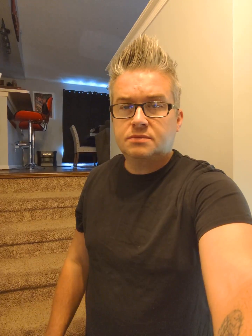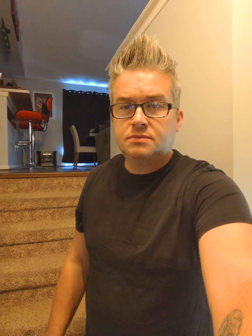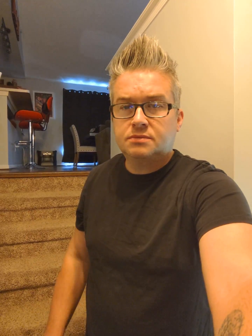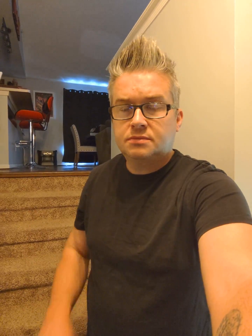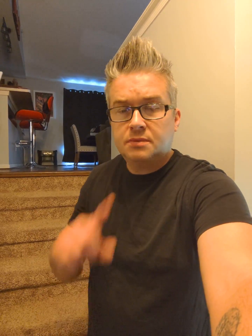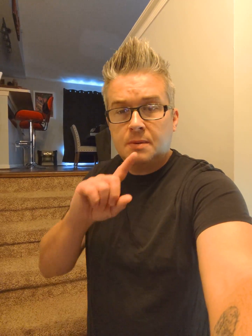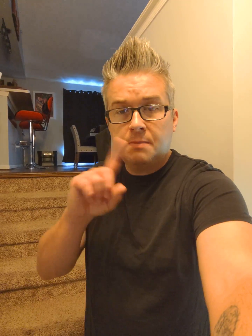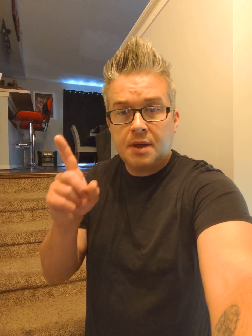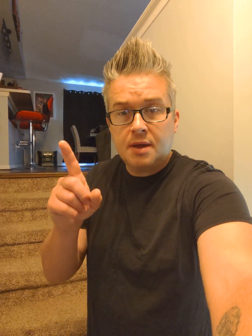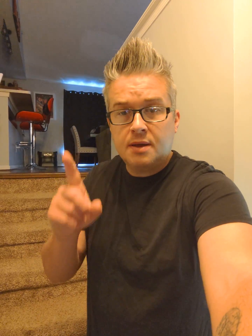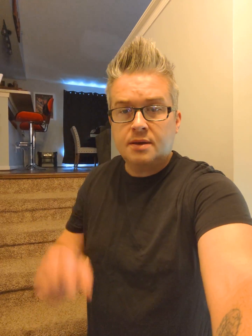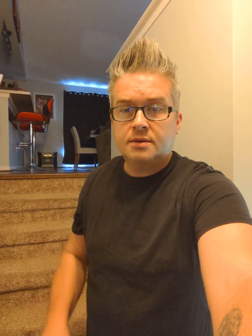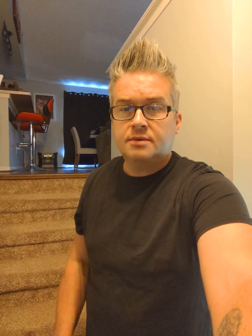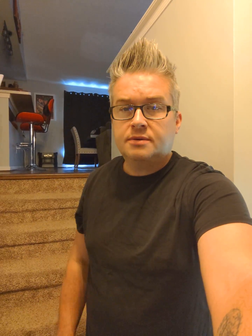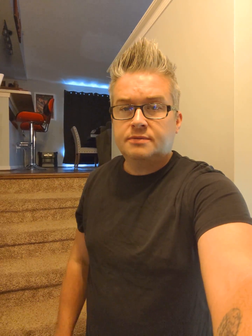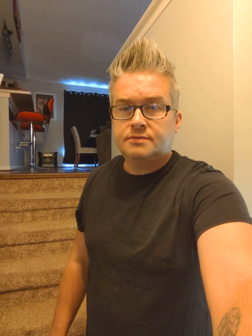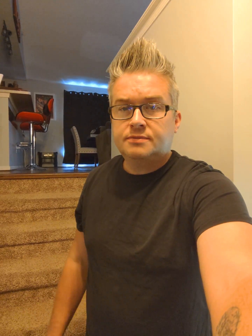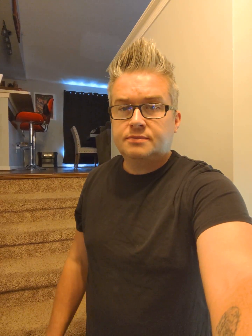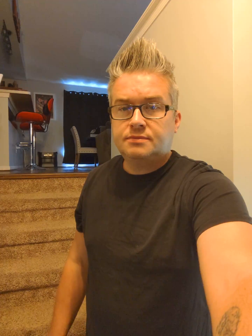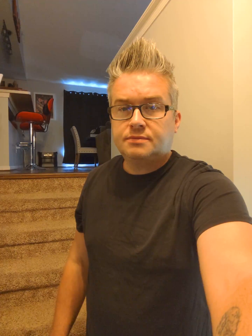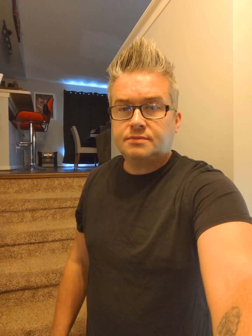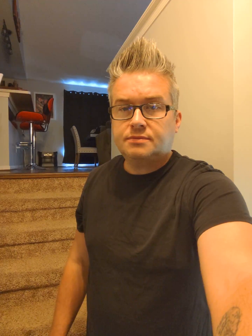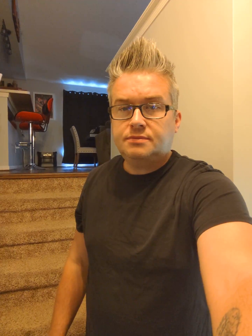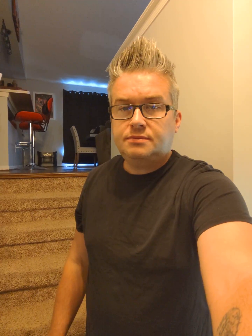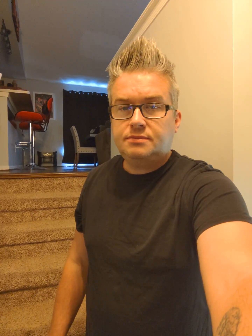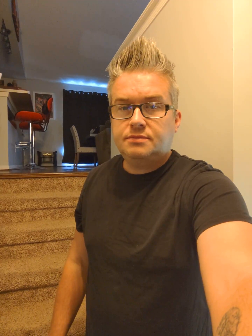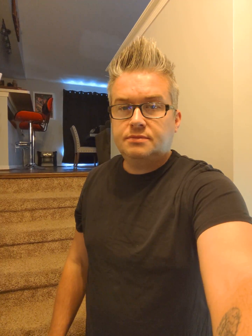but